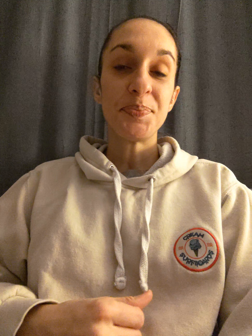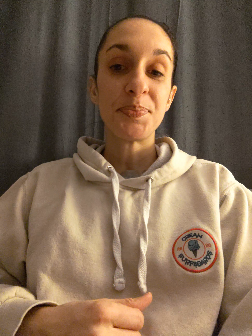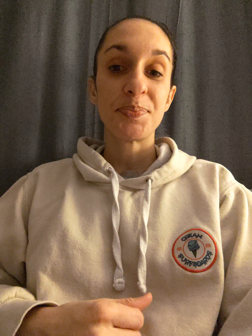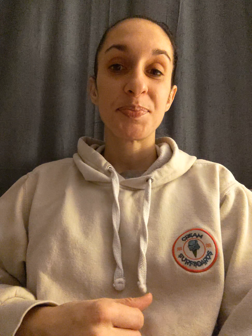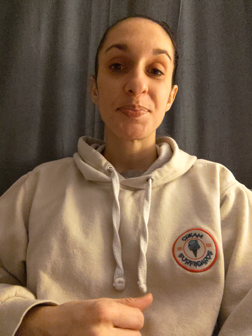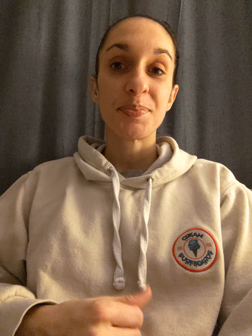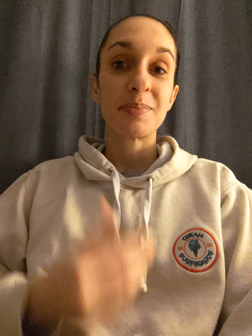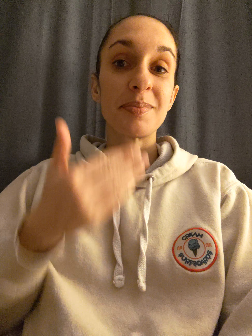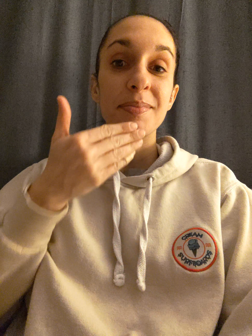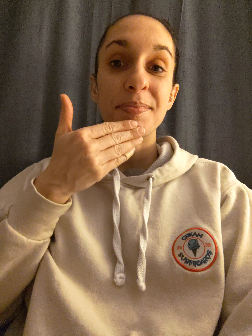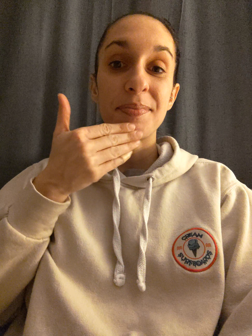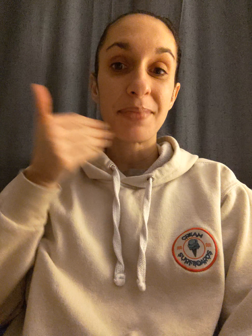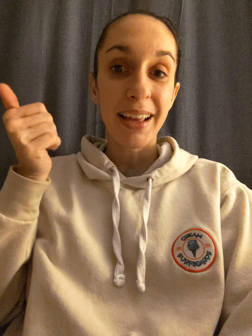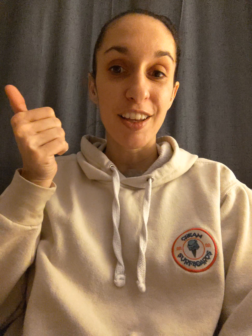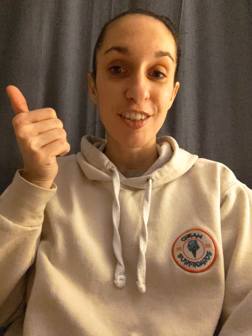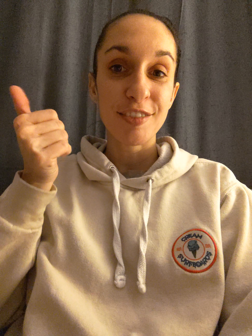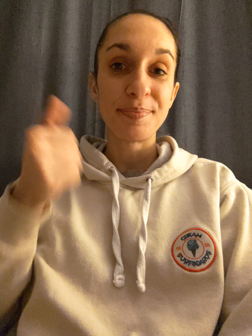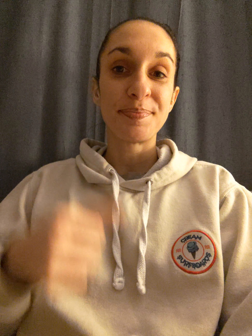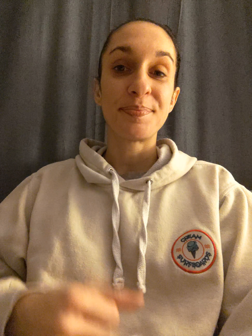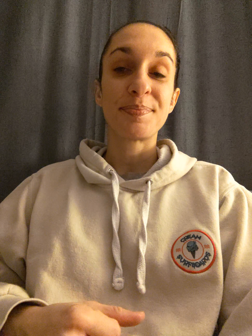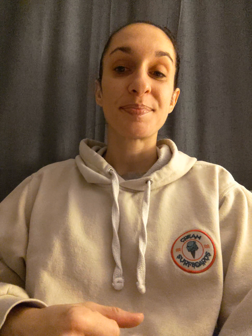better